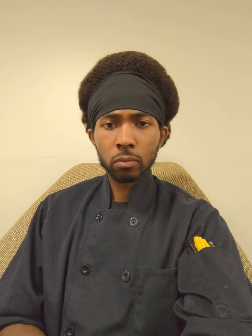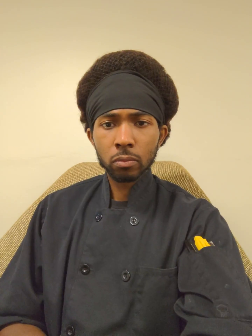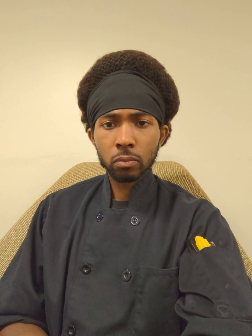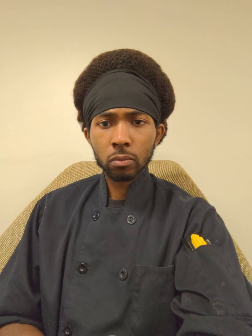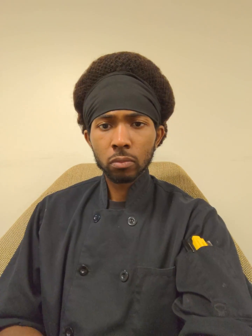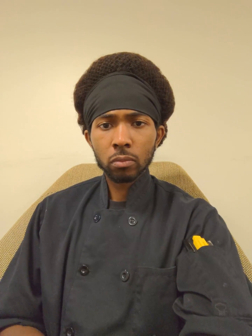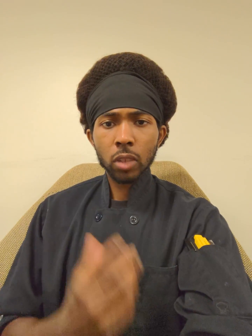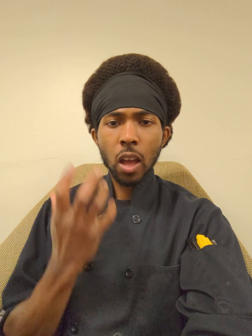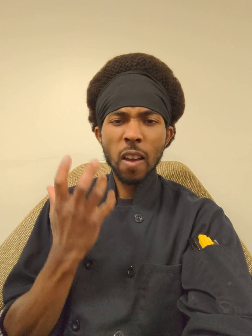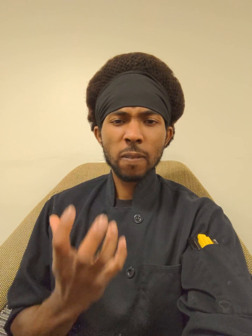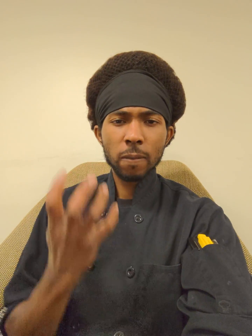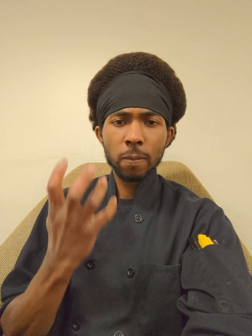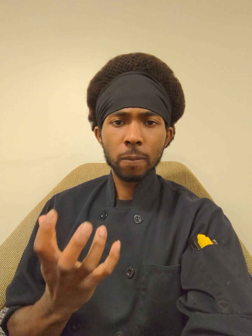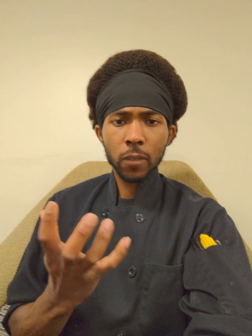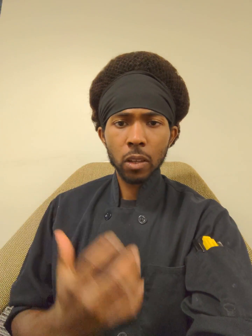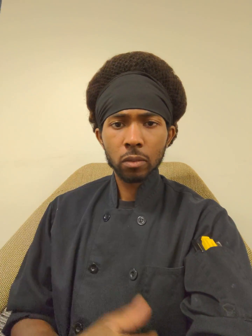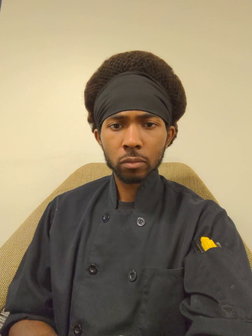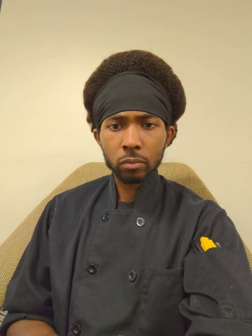heavy